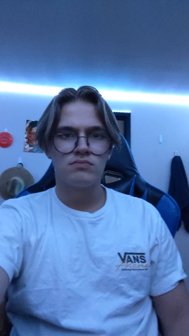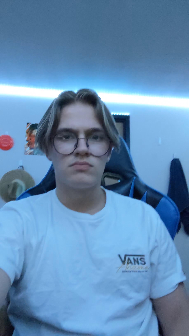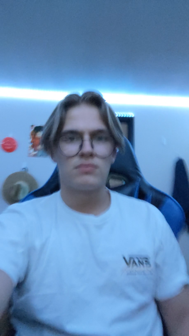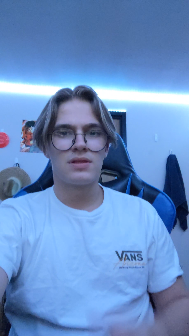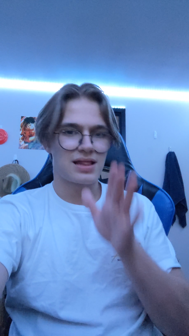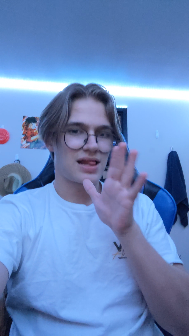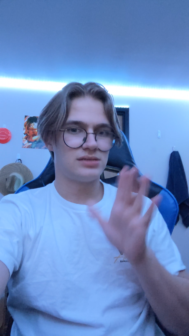lady